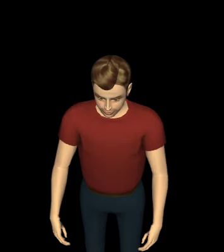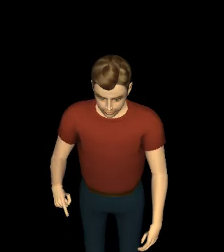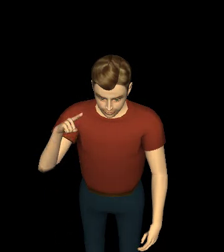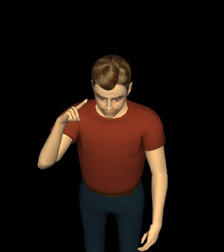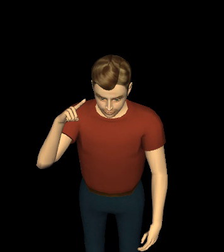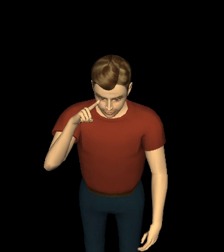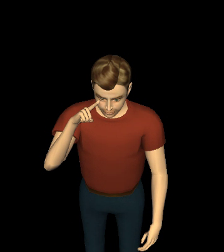لماذا